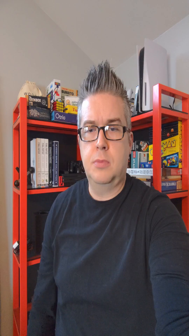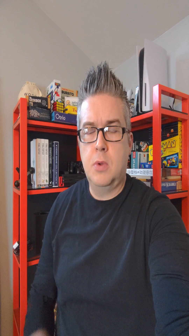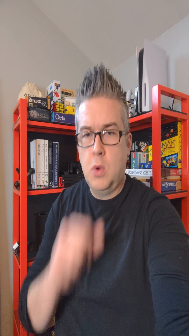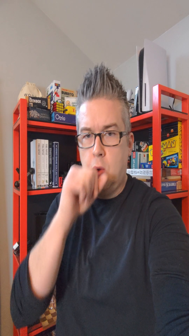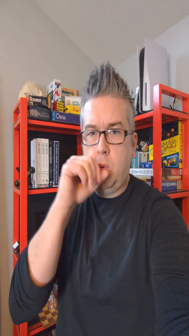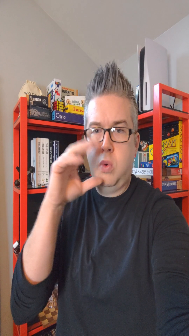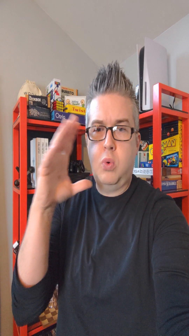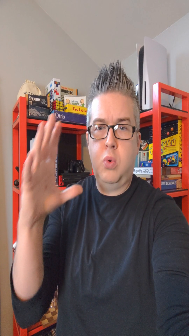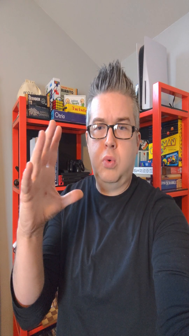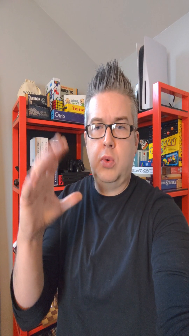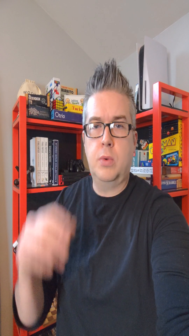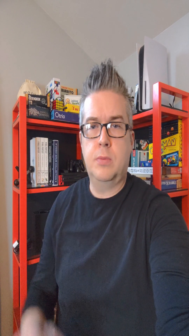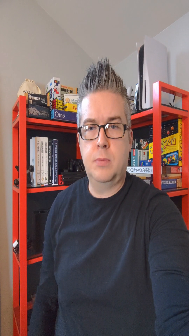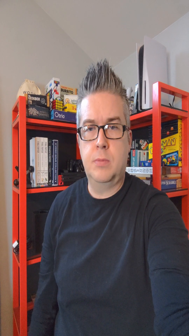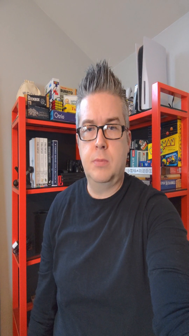balloon